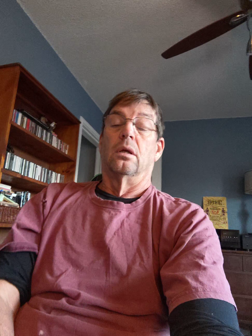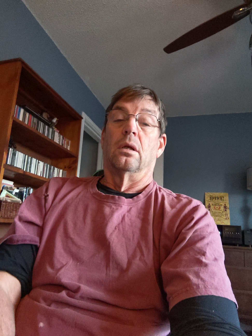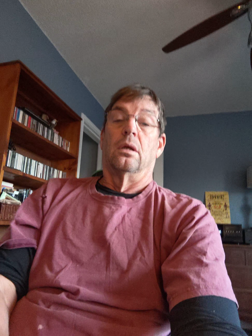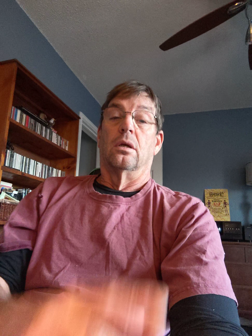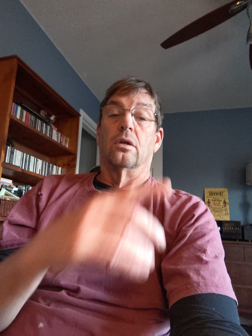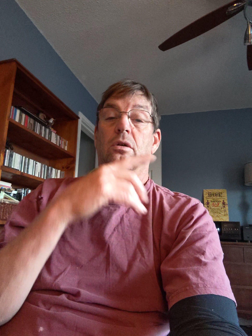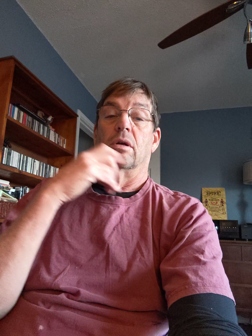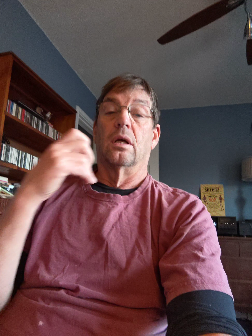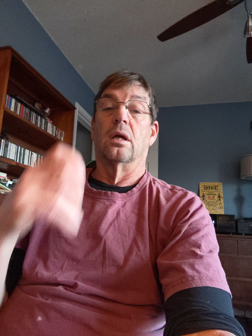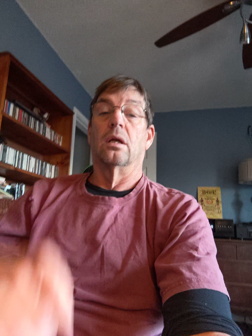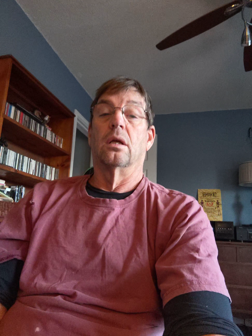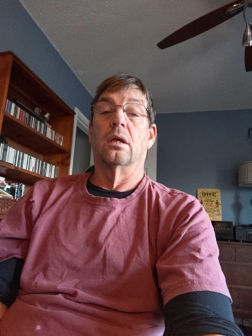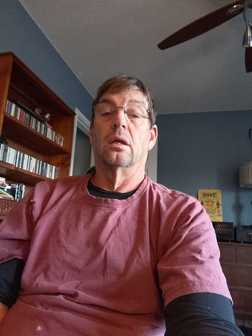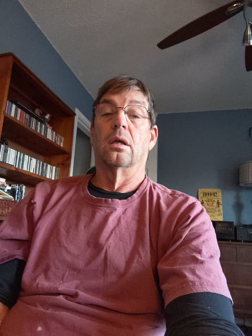dry